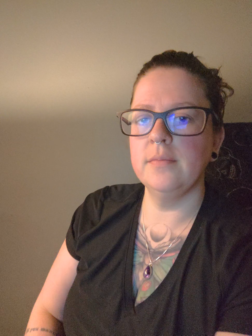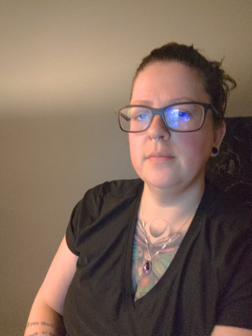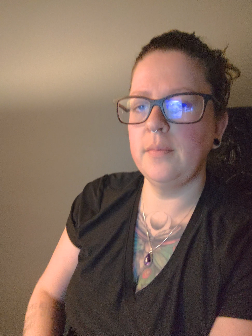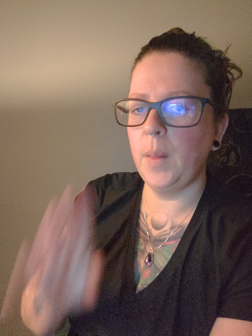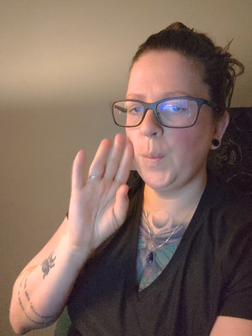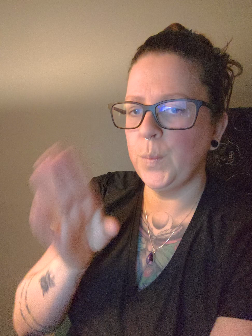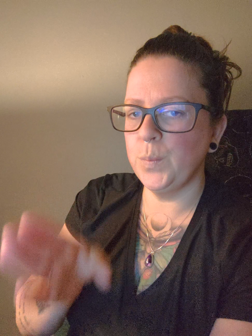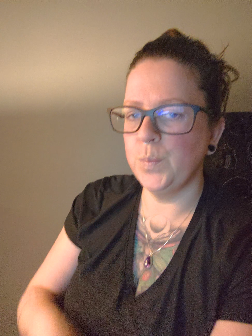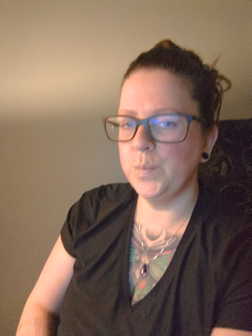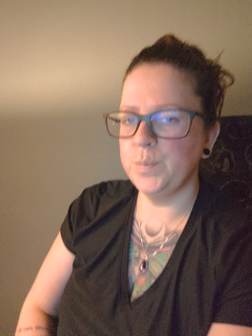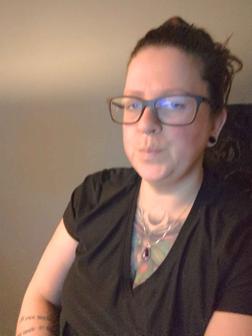hello